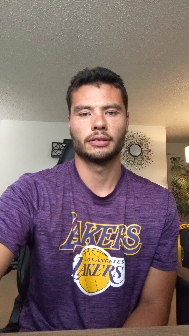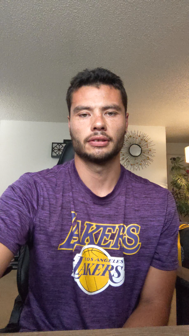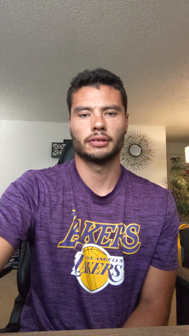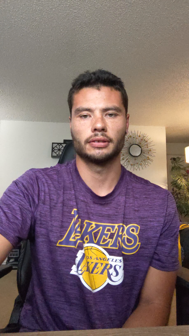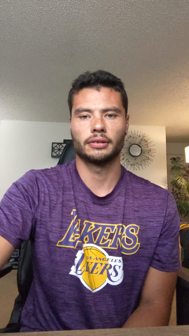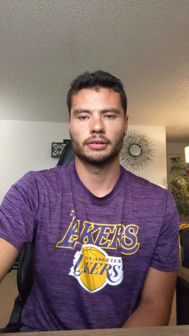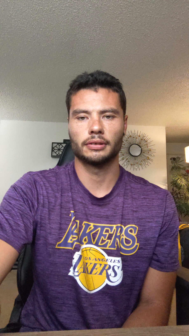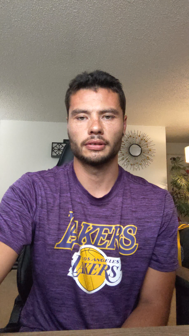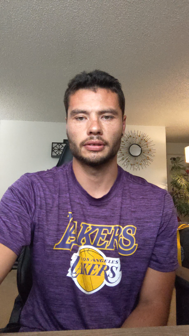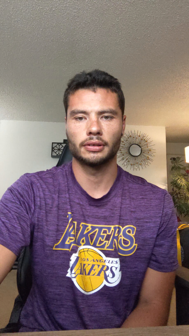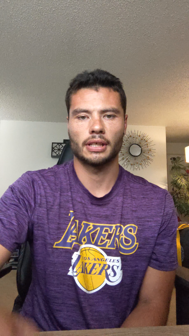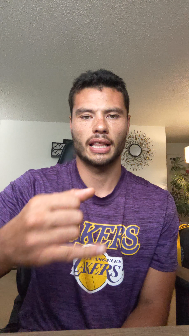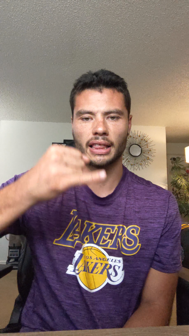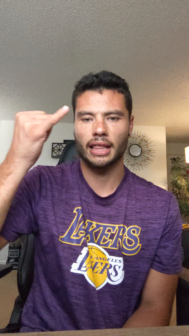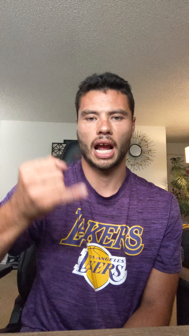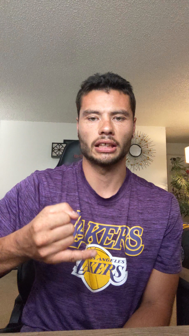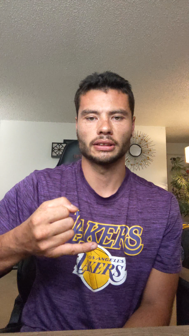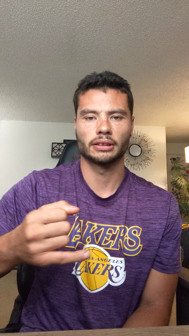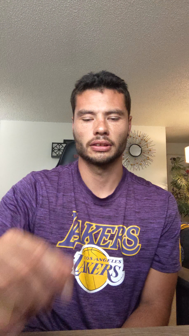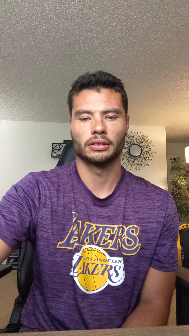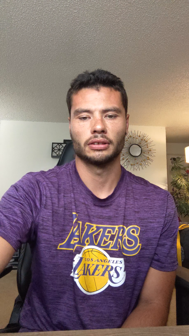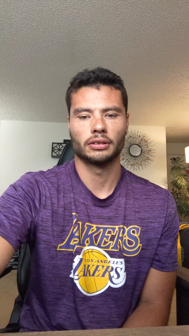last